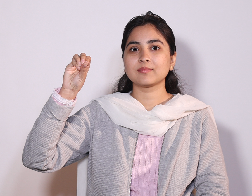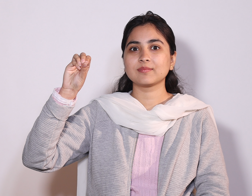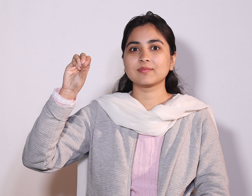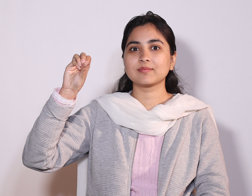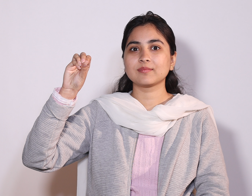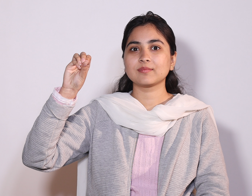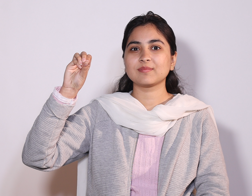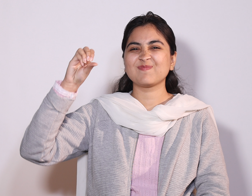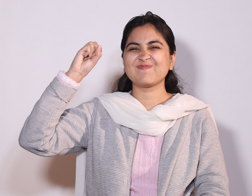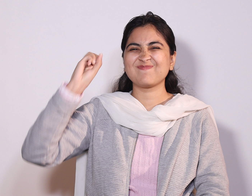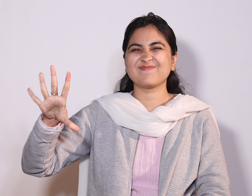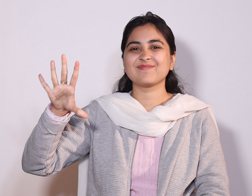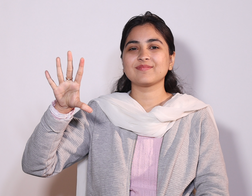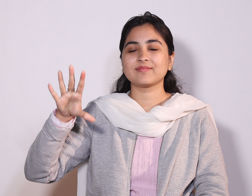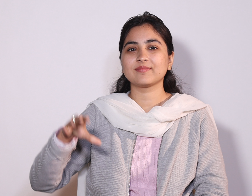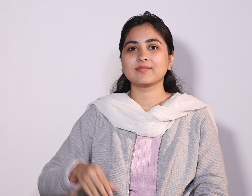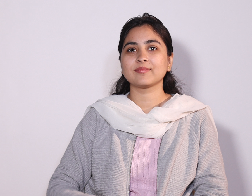bad